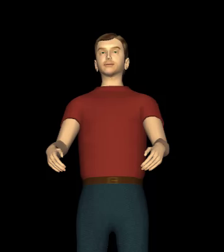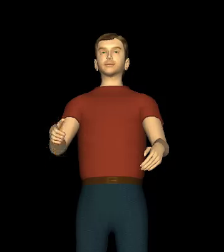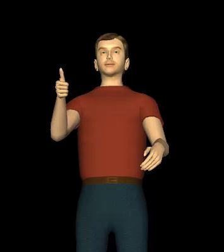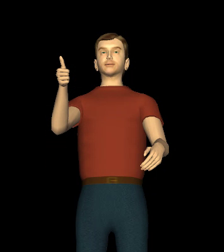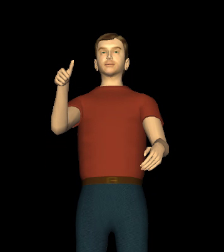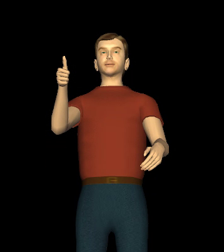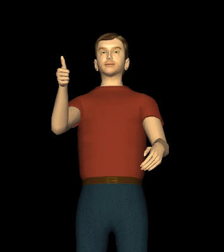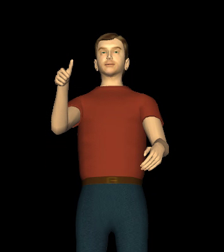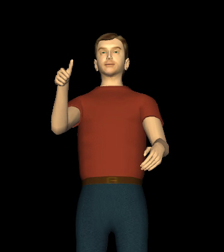أول